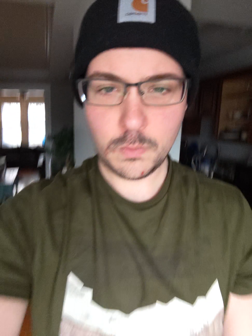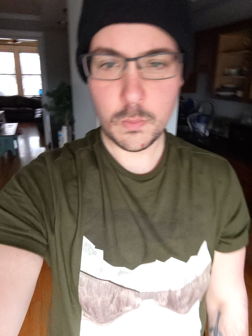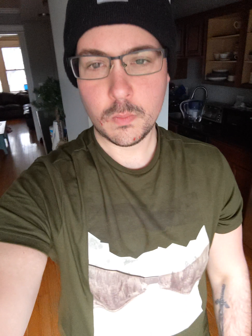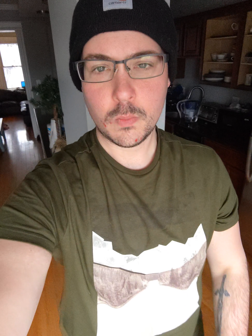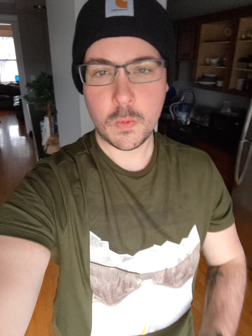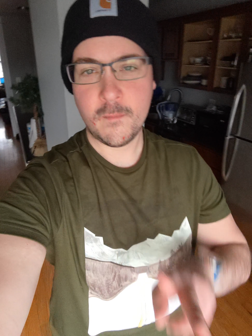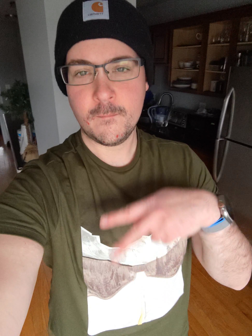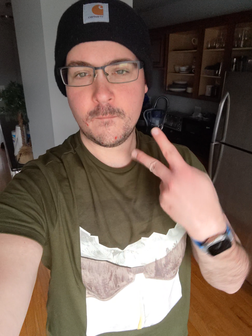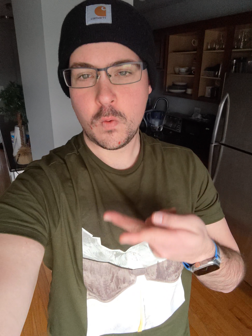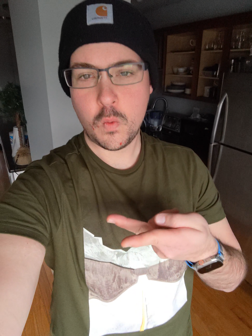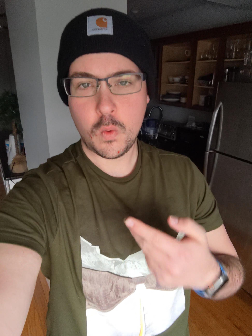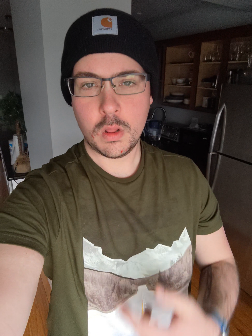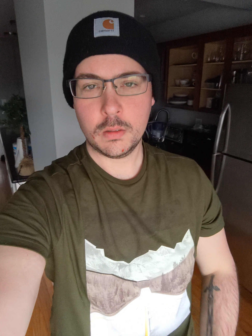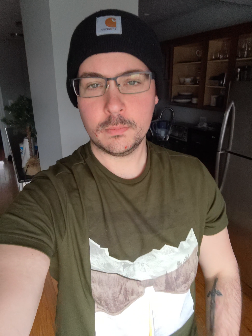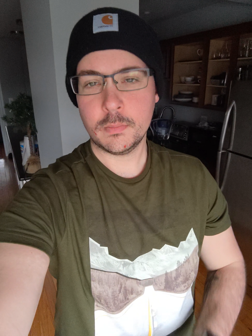fall